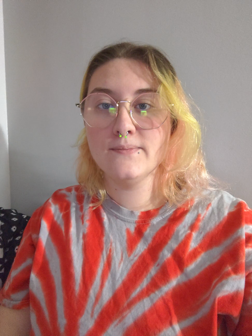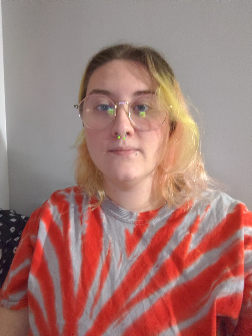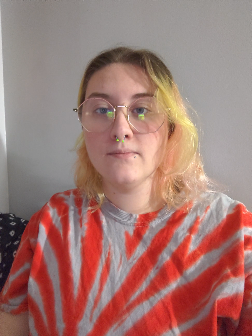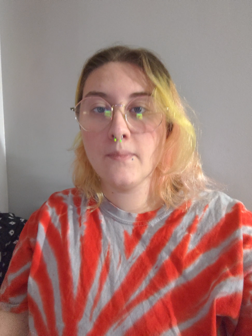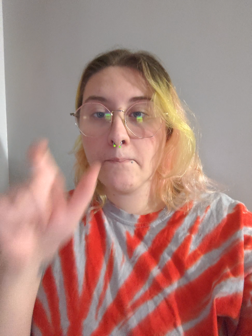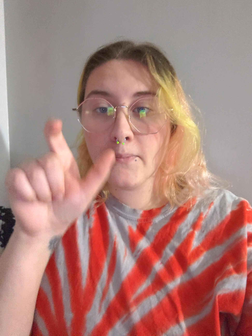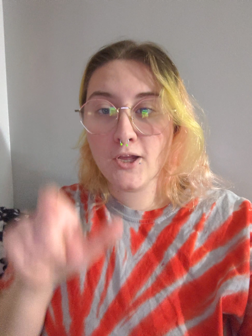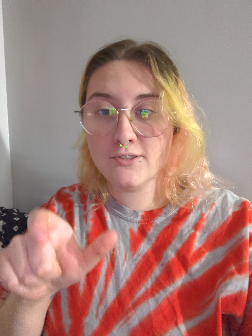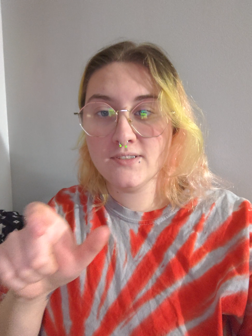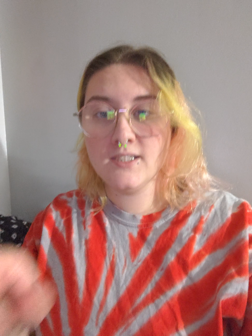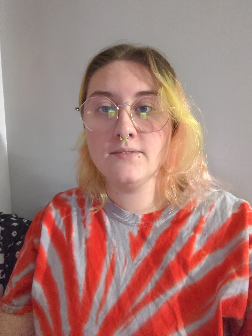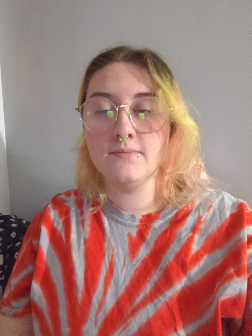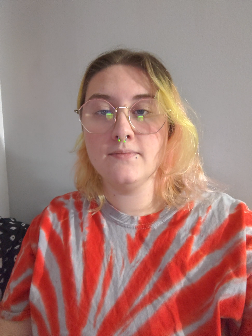person